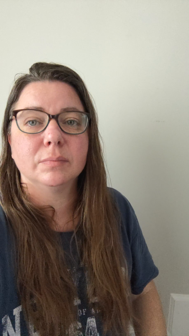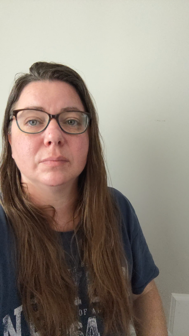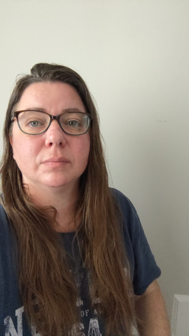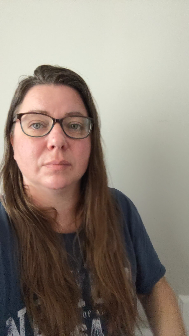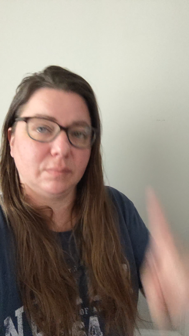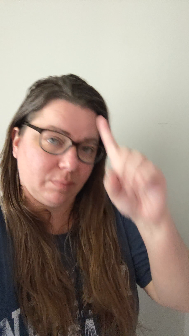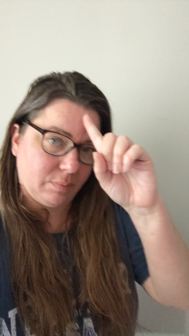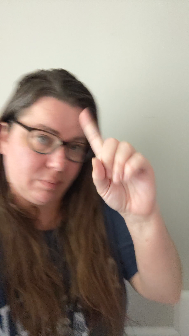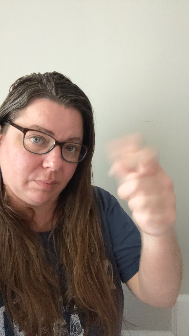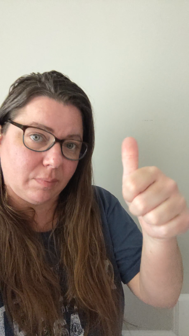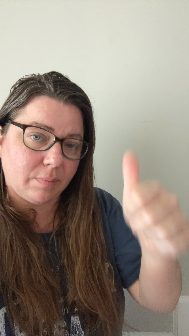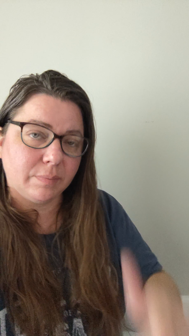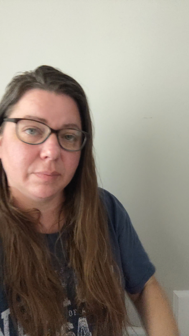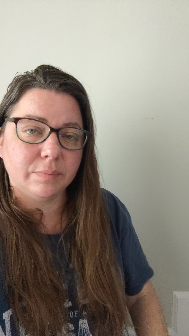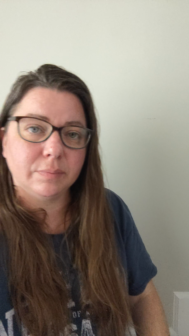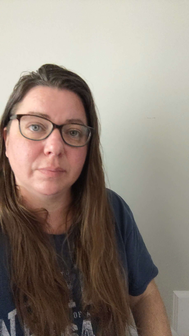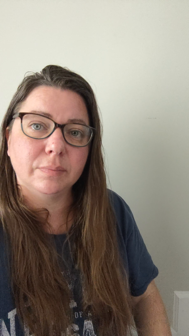dime